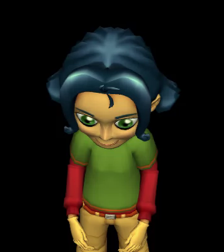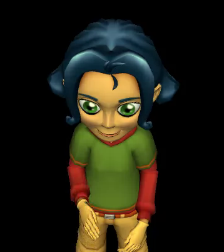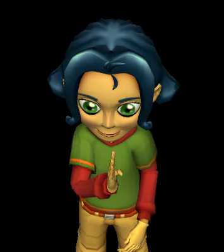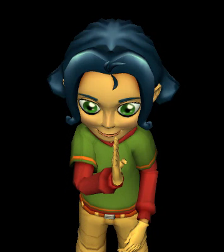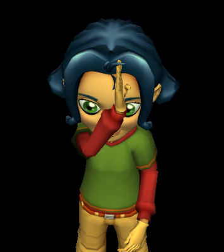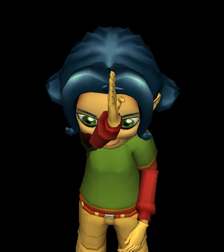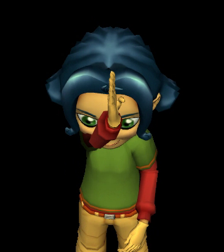منتصف الليل